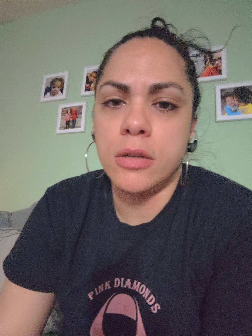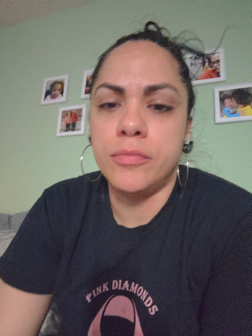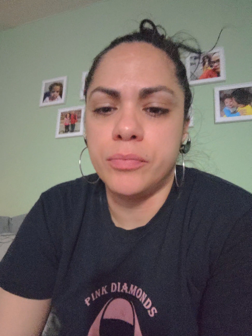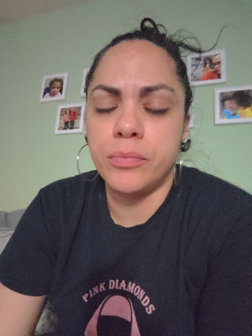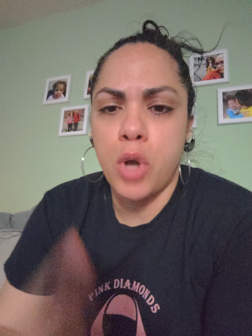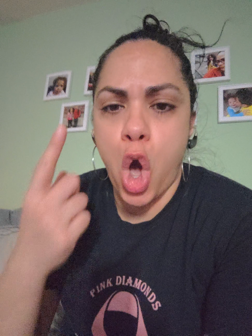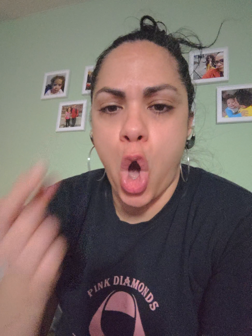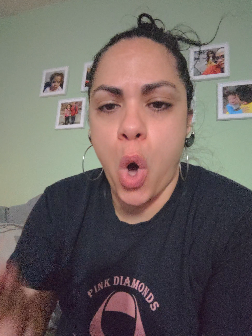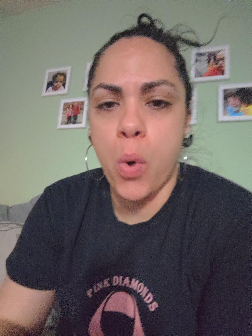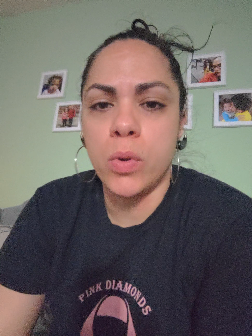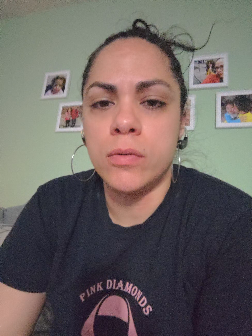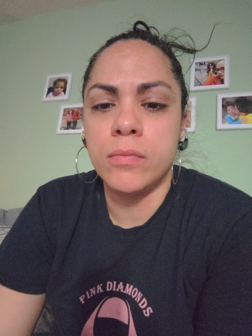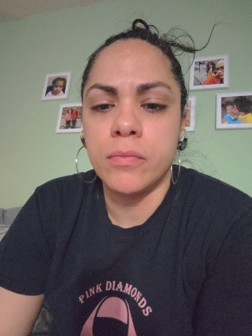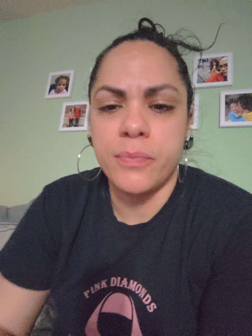go